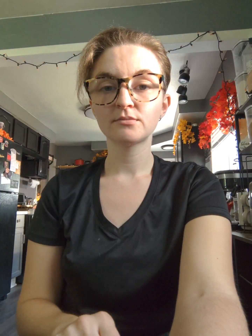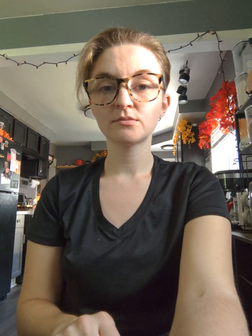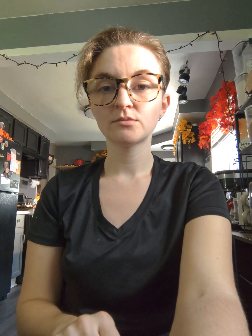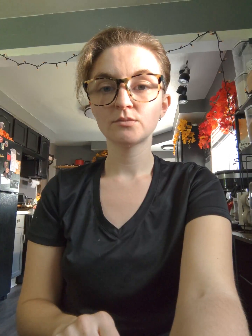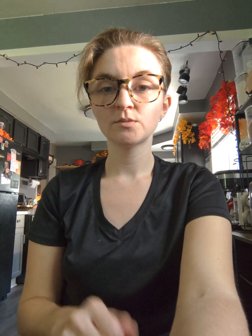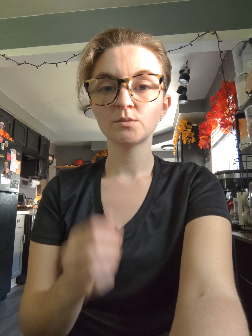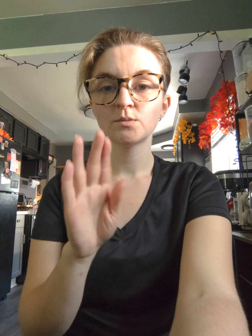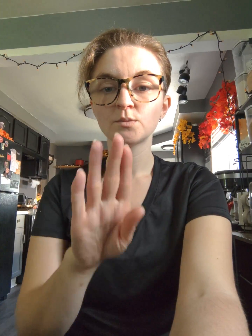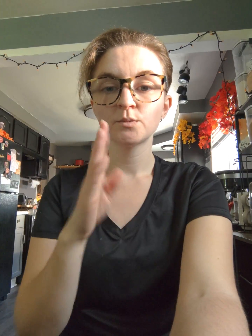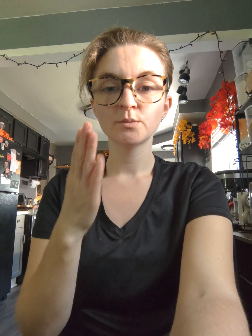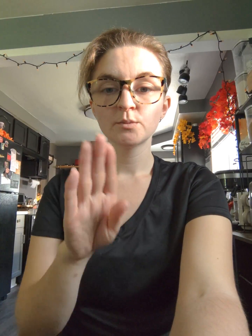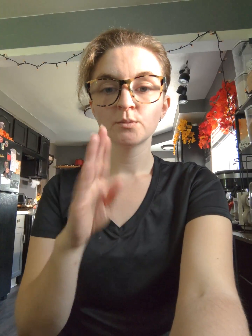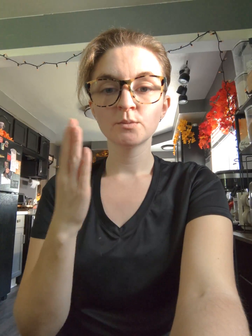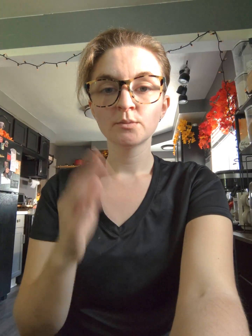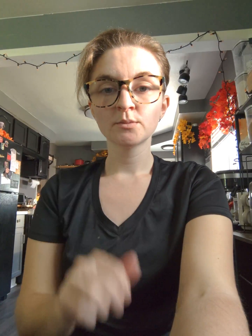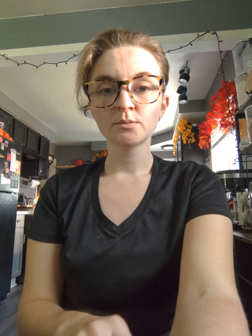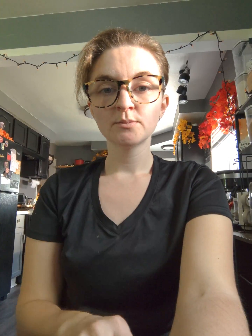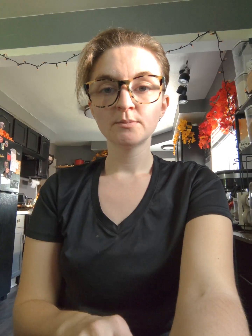door